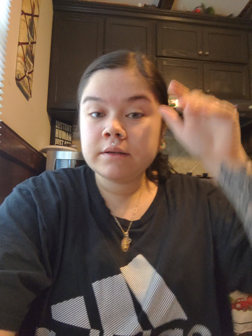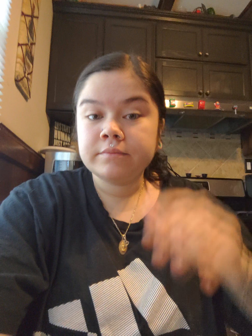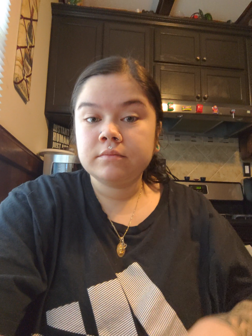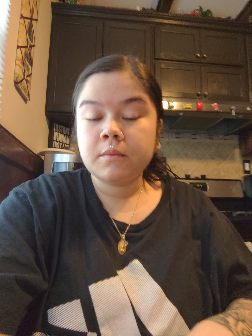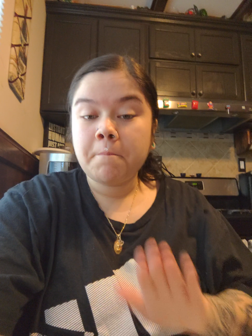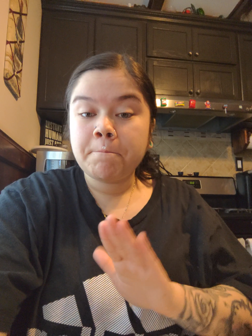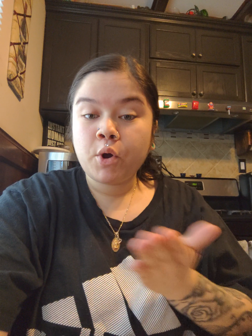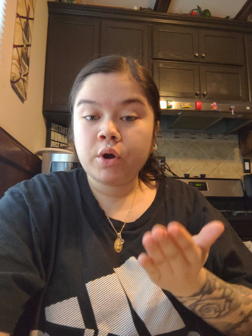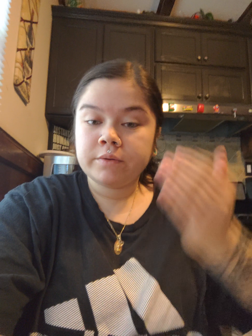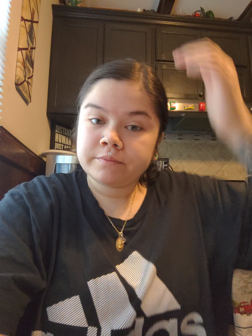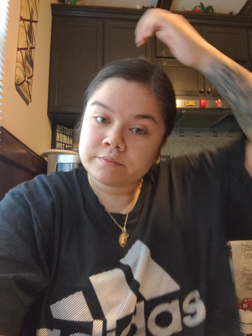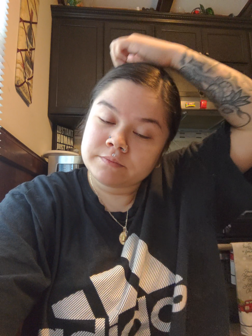book